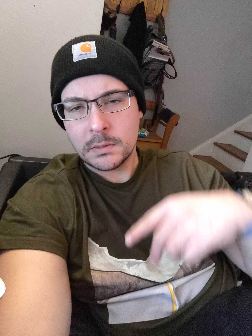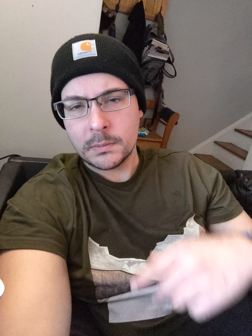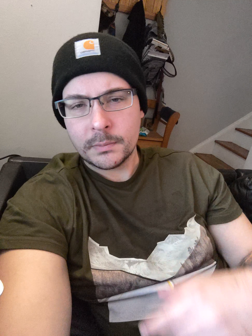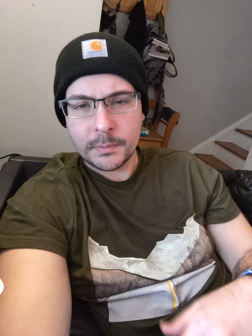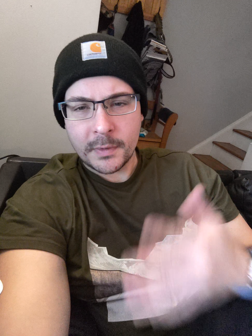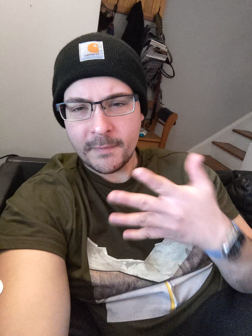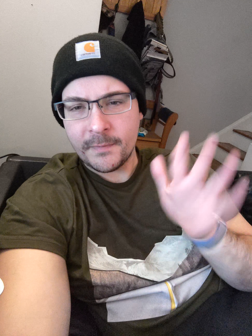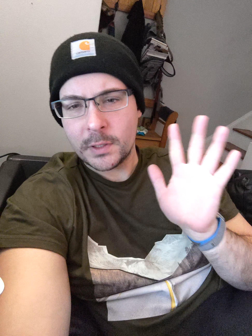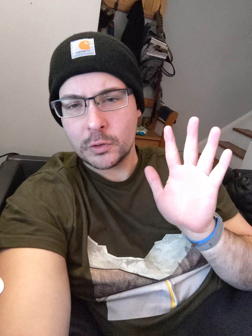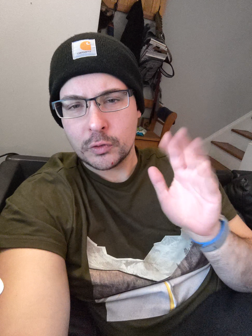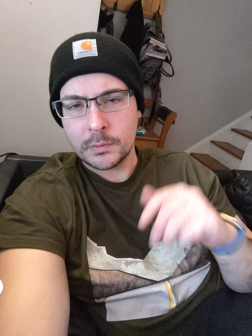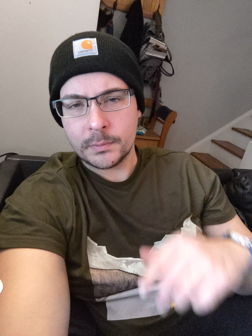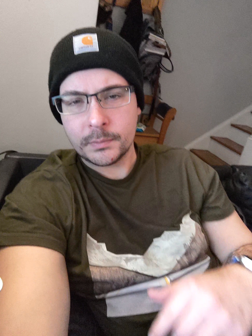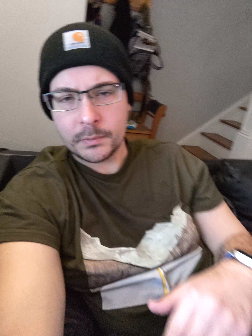finish